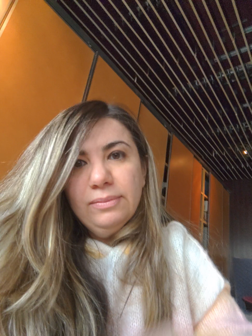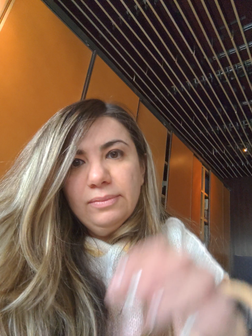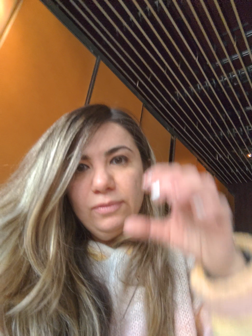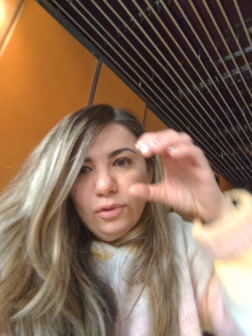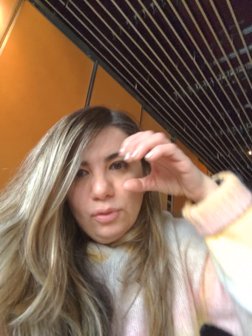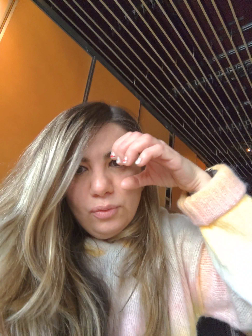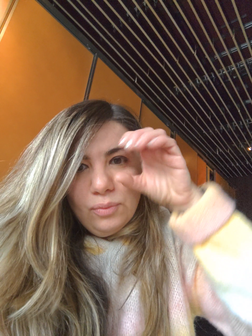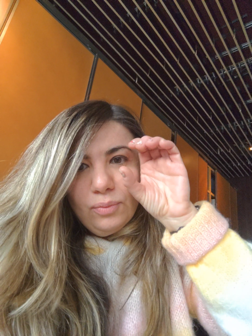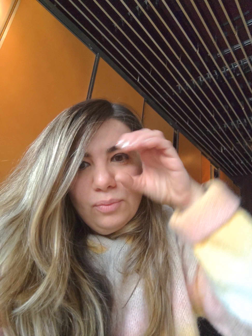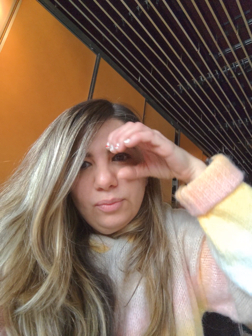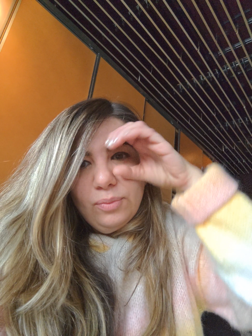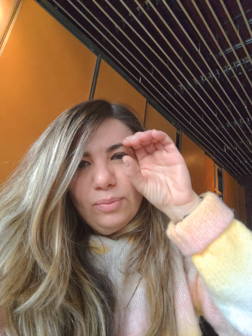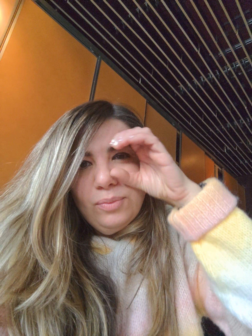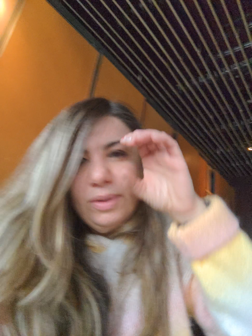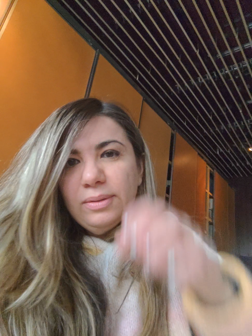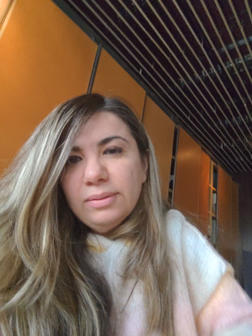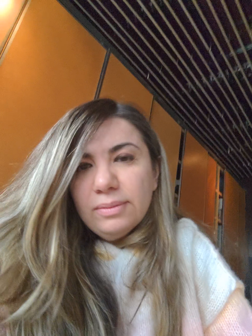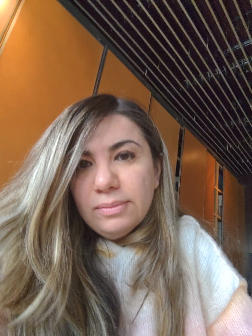owl